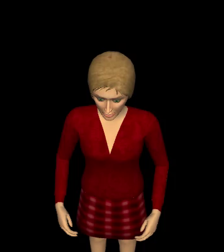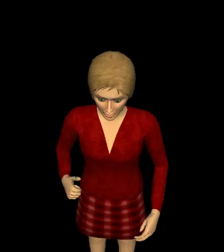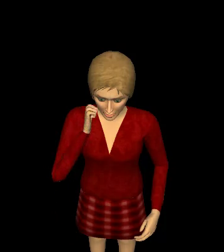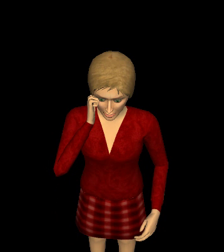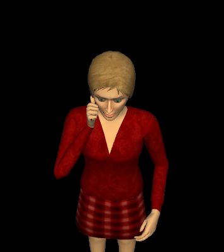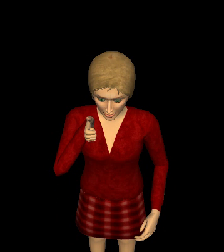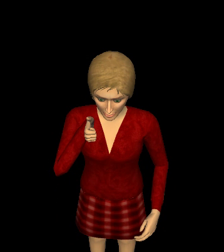غدا